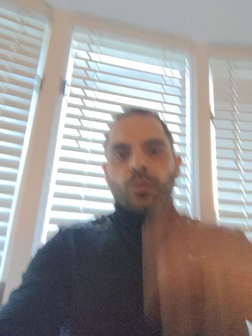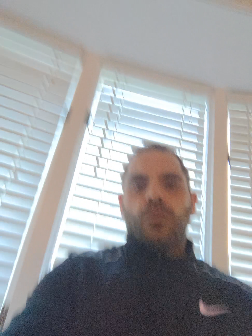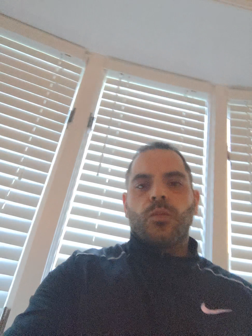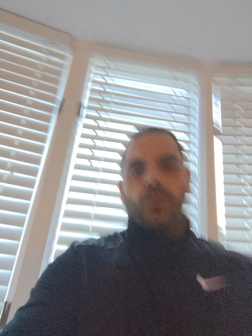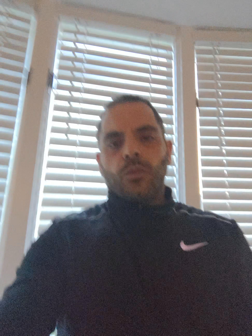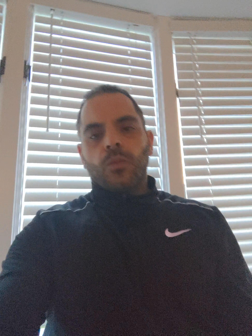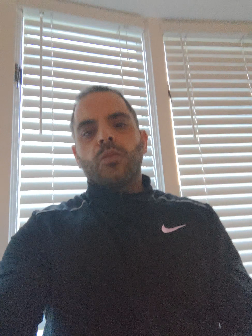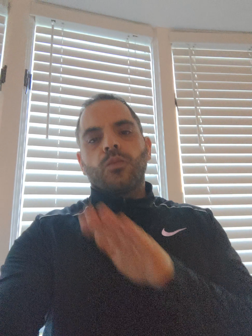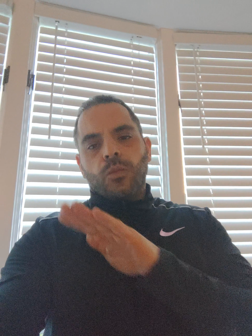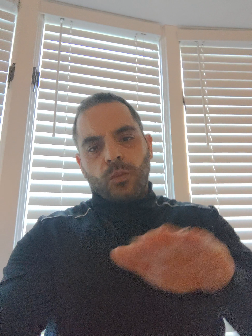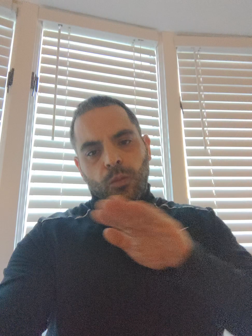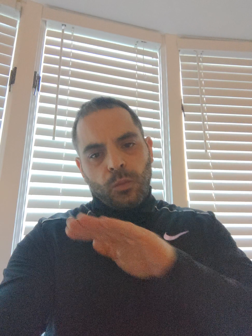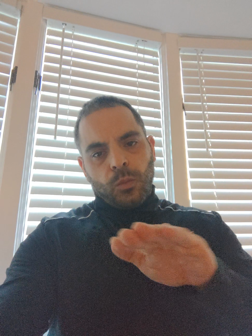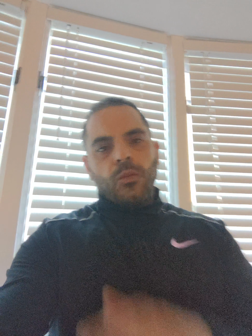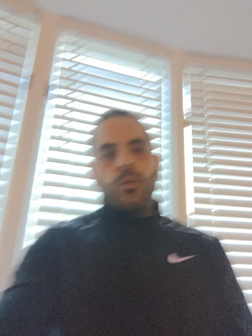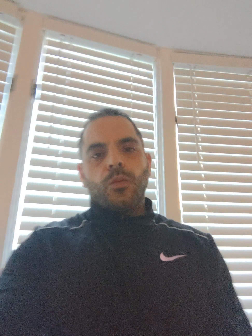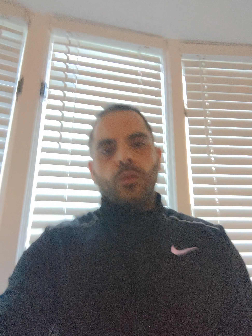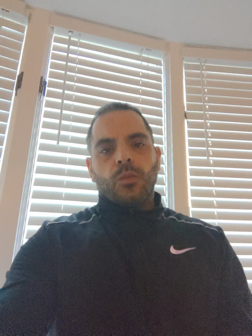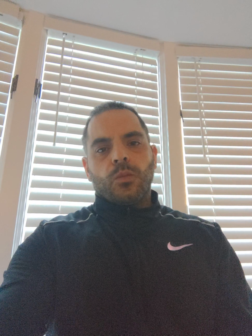clean